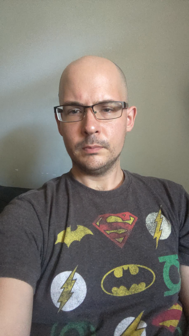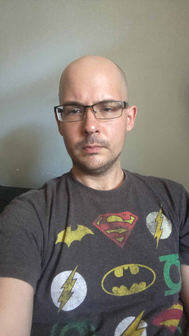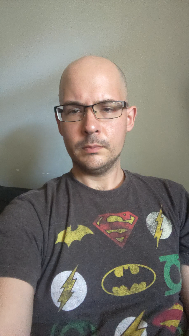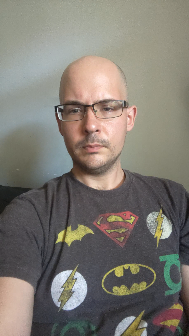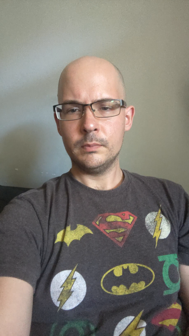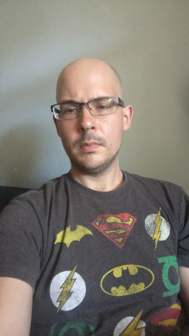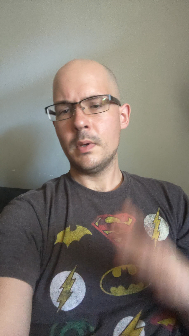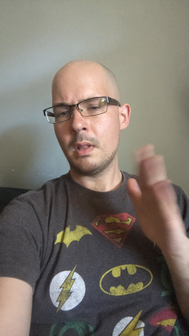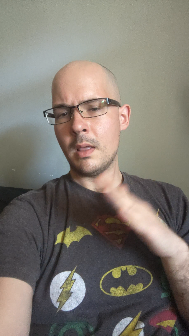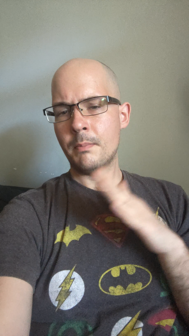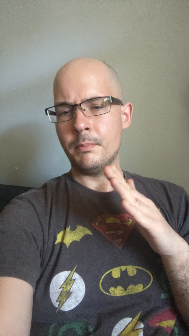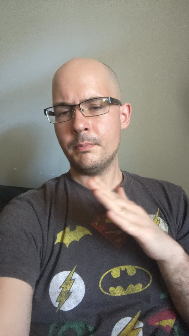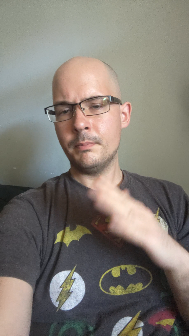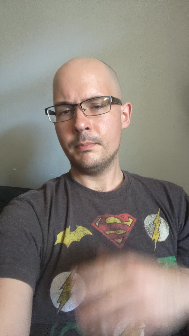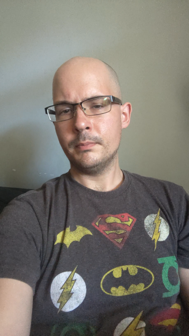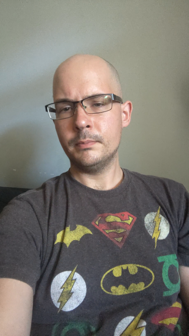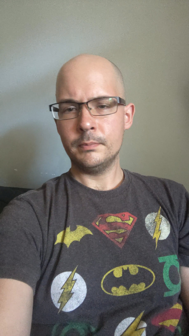clap